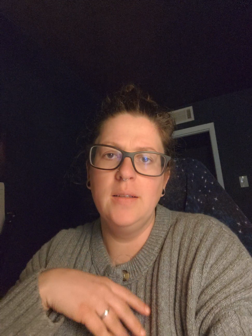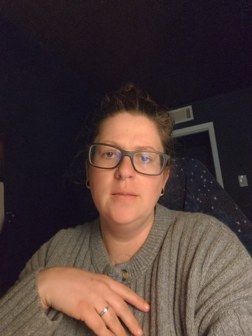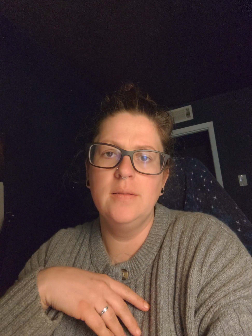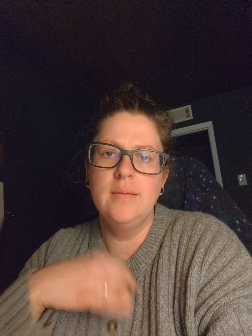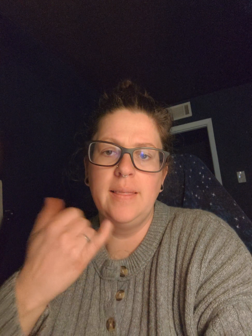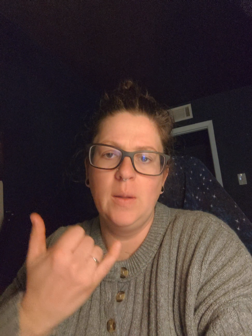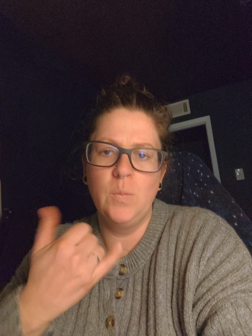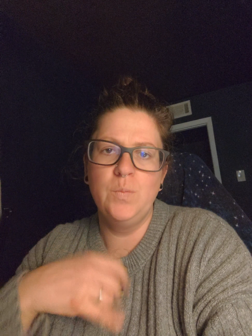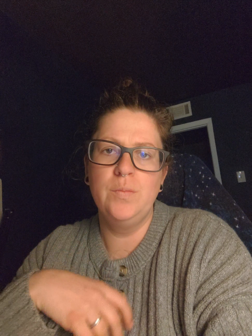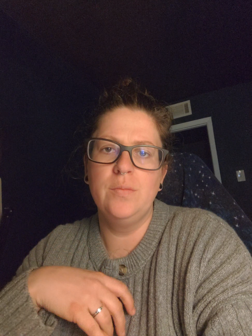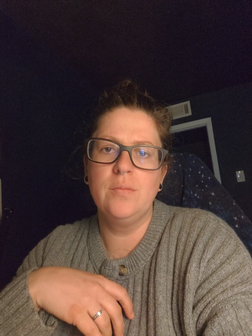now